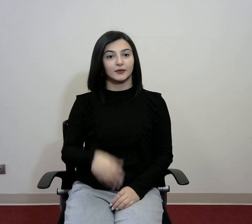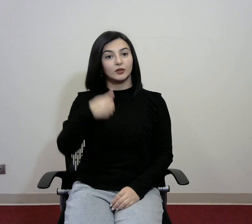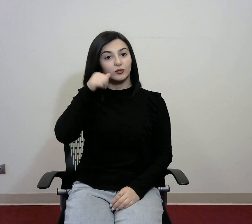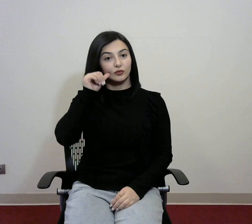dünən